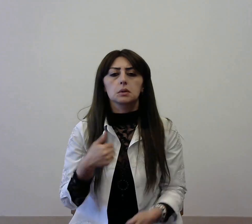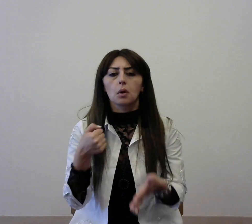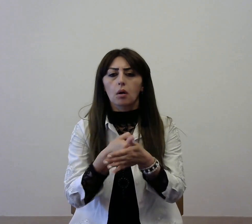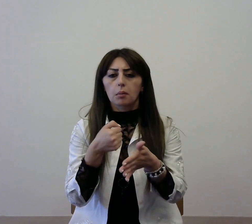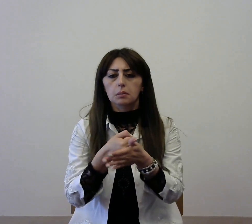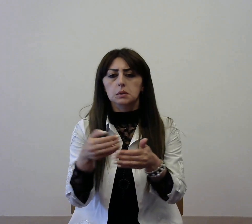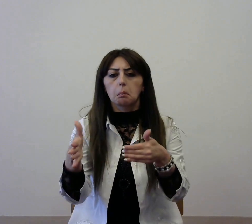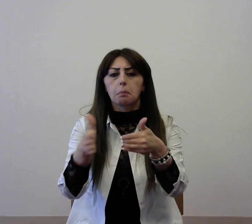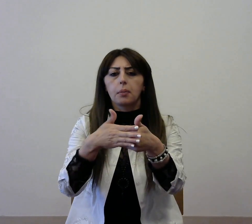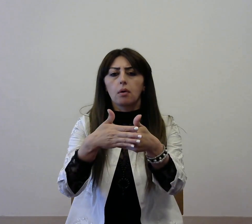qapı